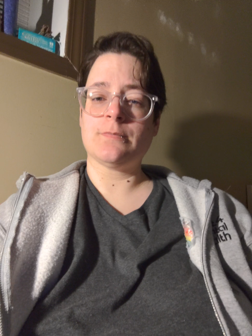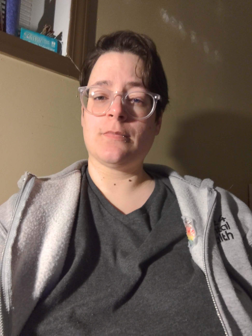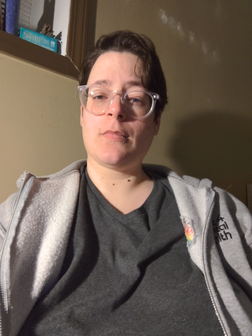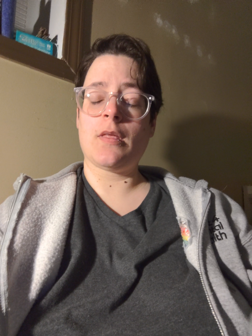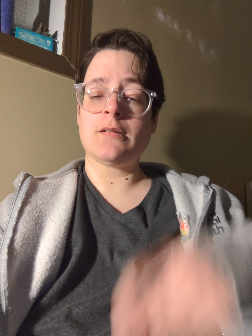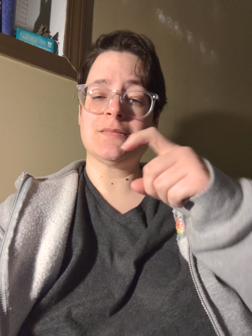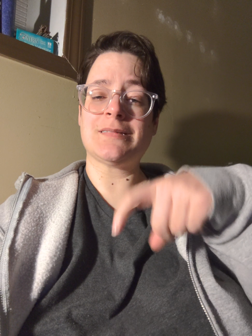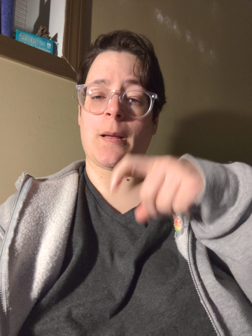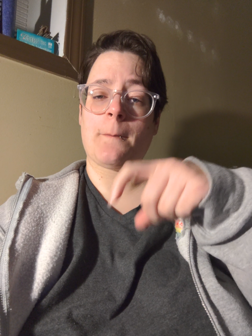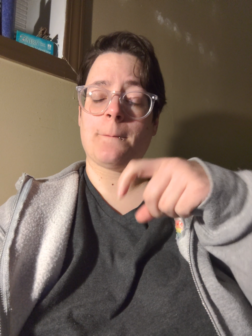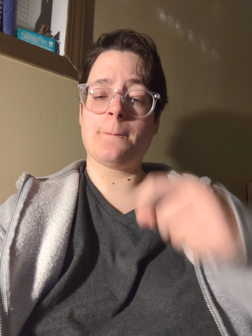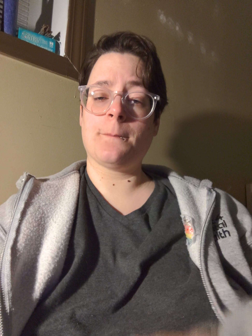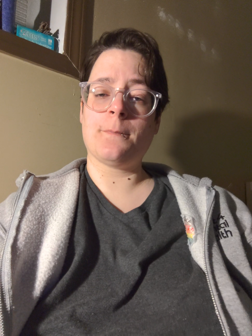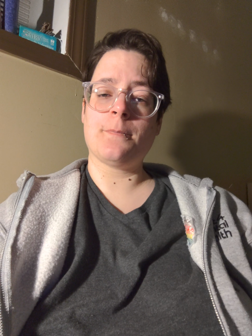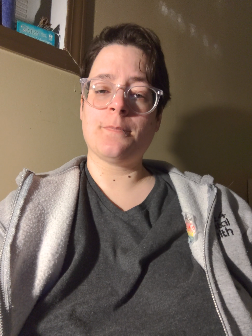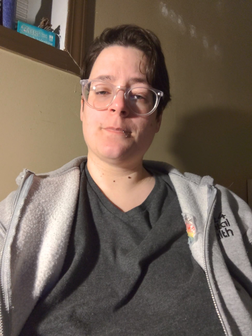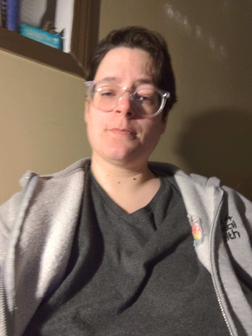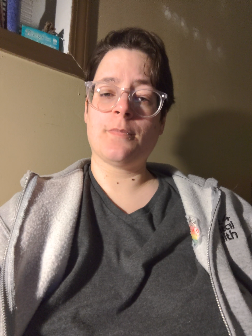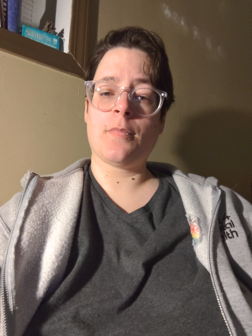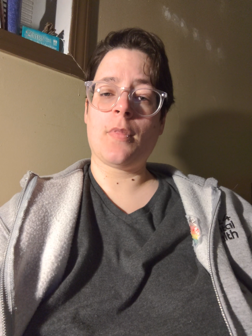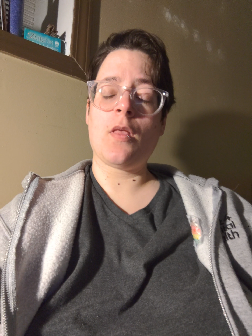time